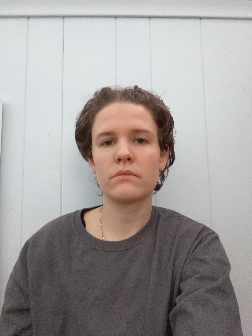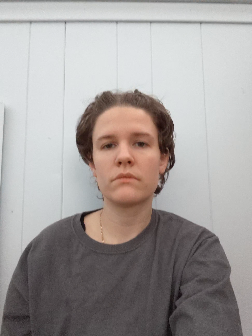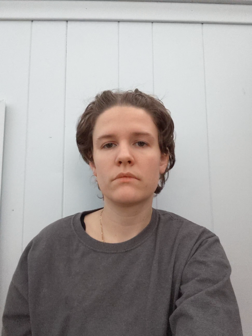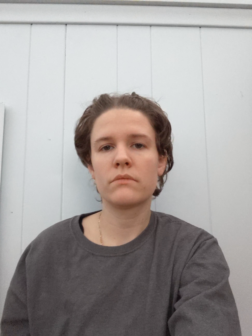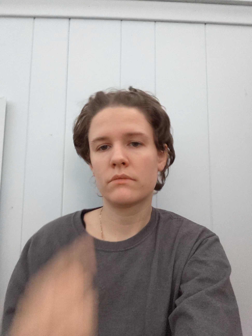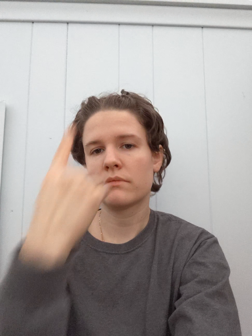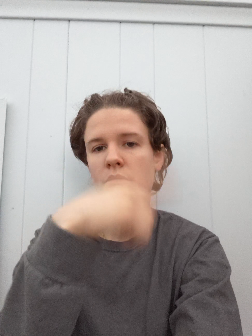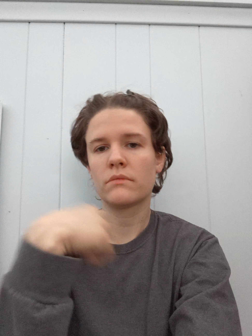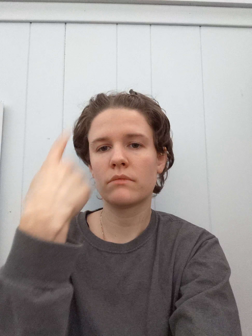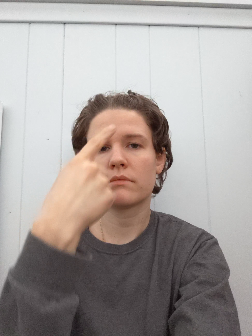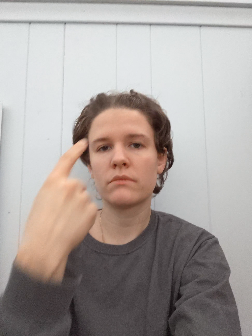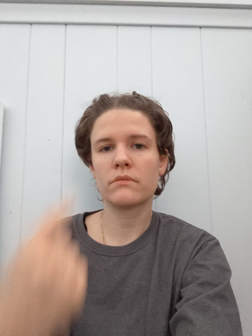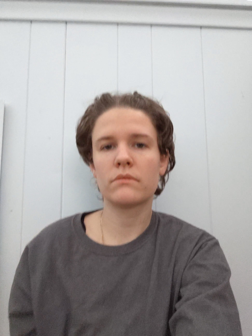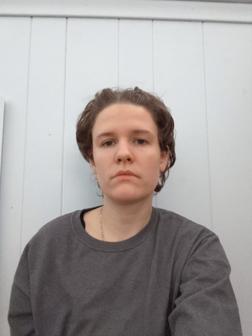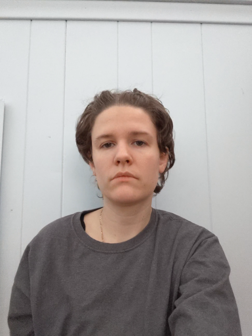face